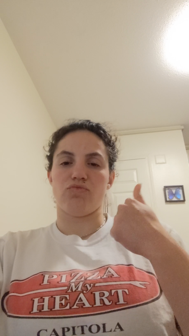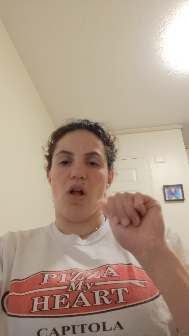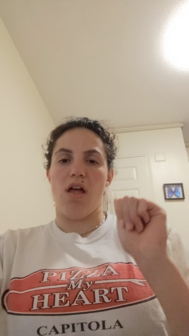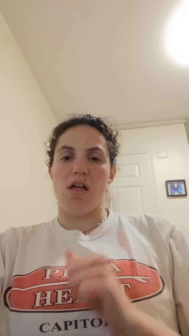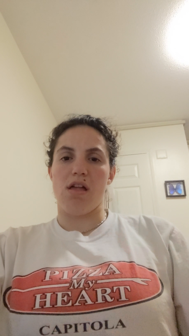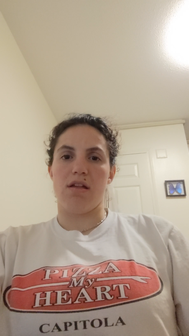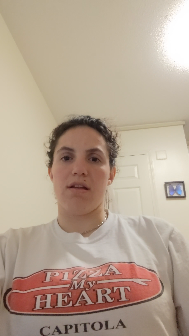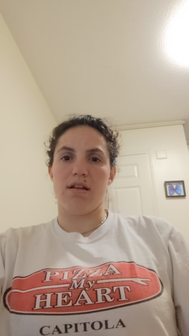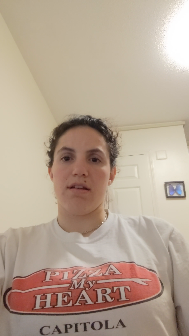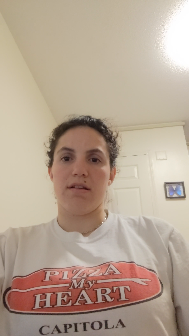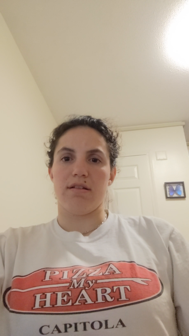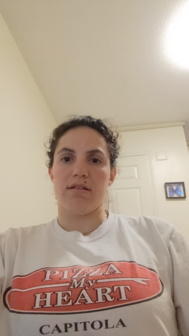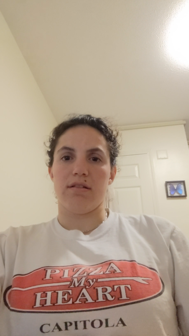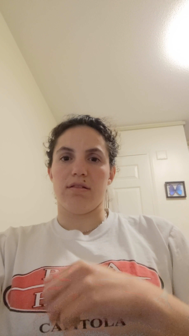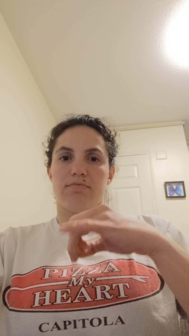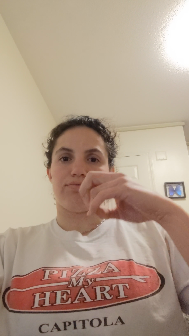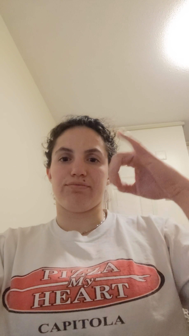bubbles